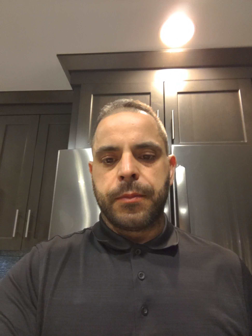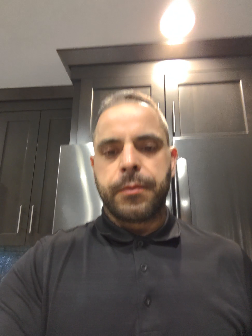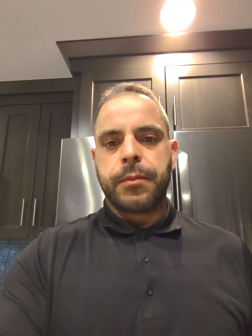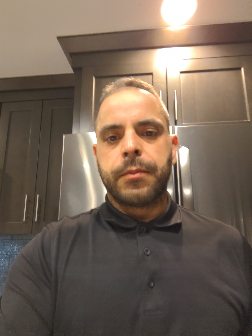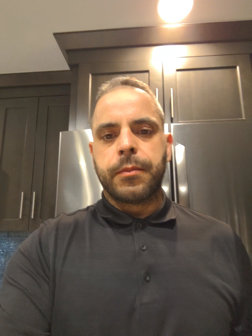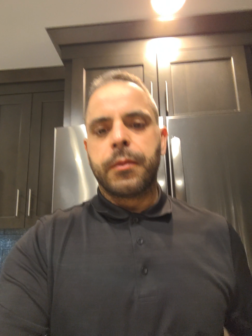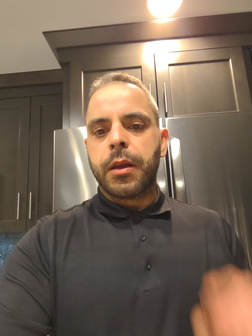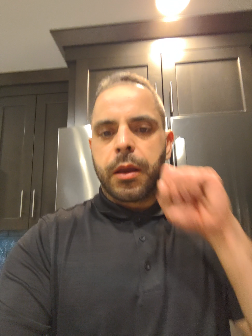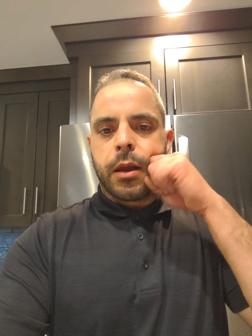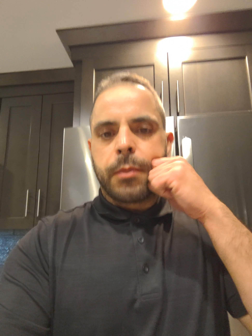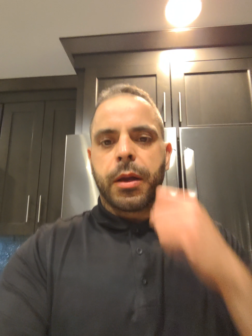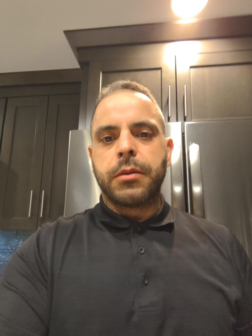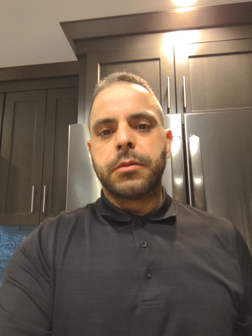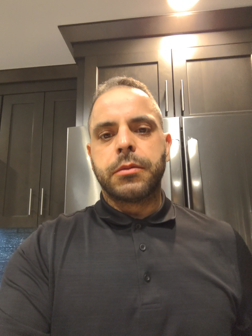apple